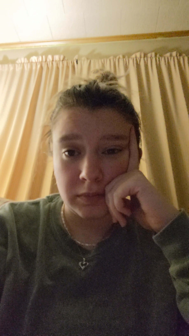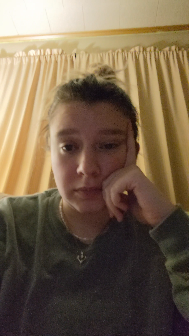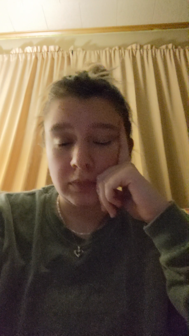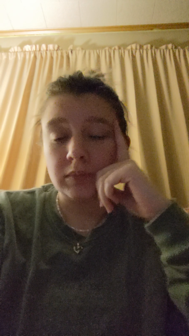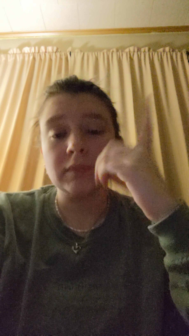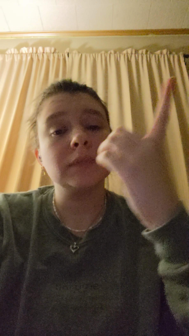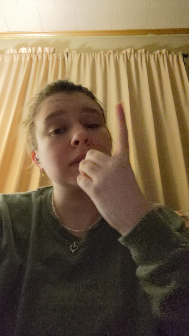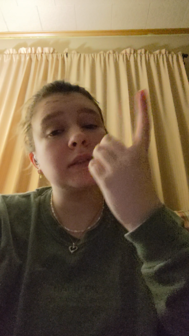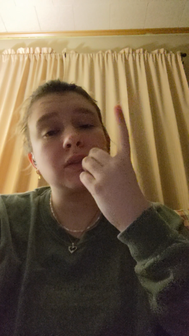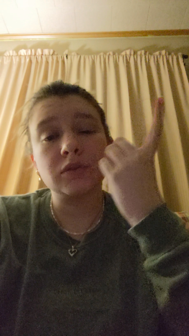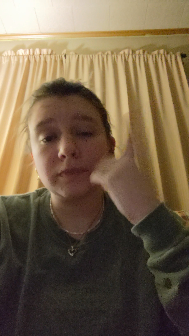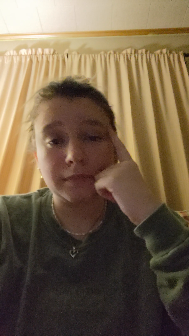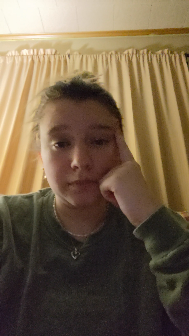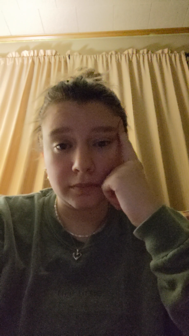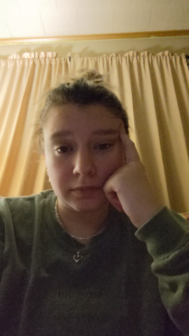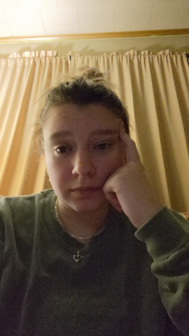dinner